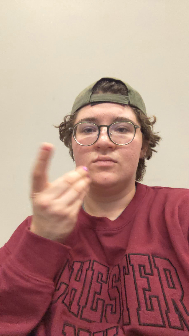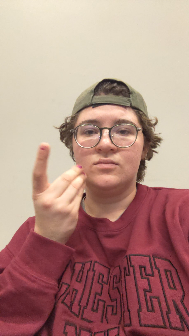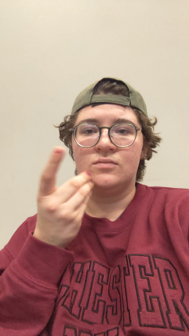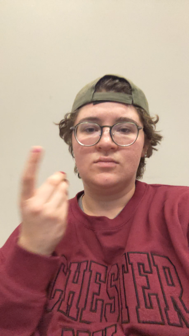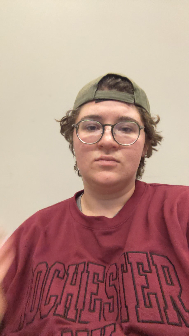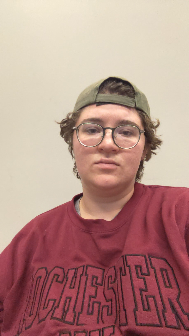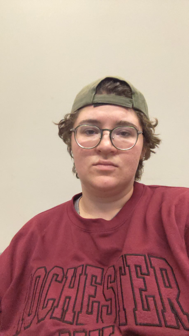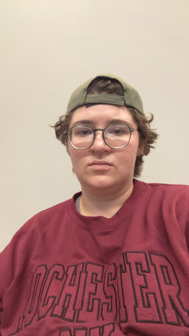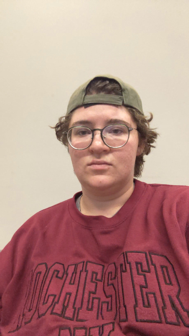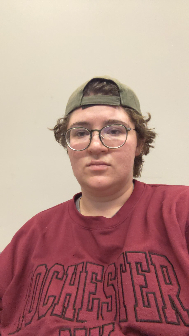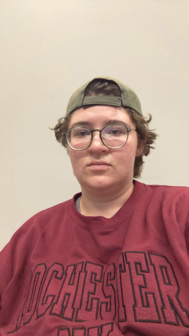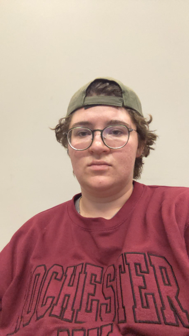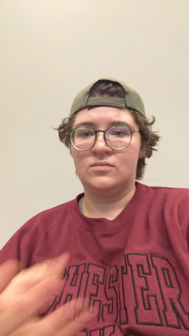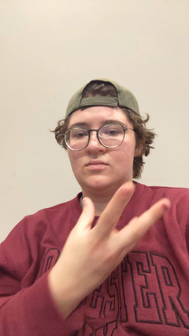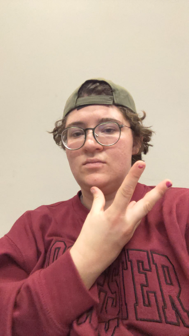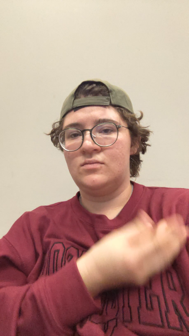poor